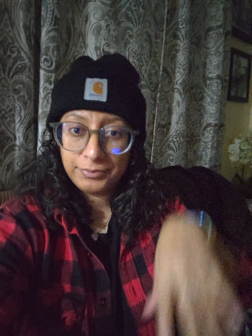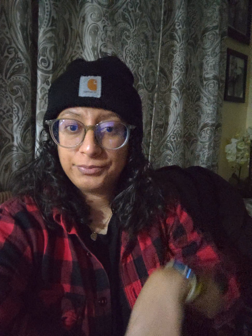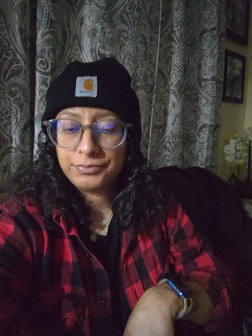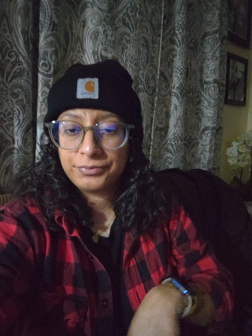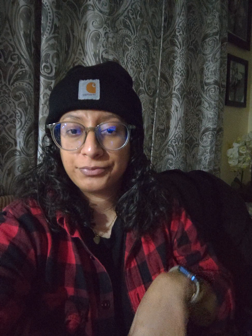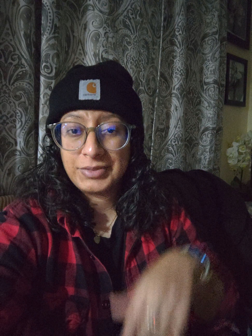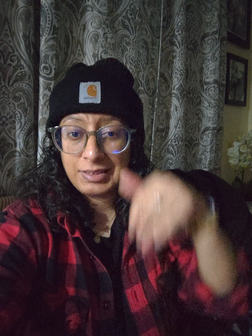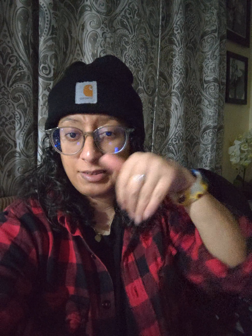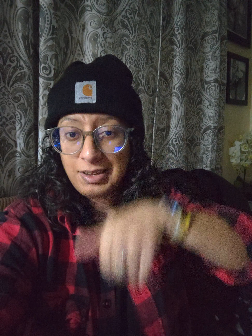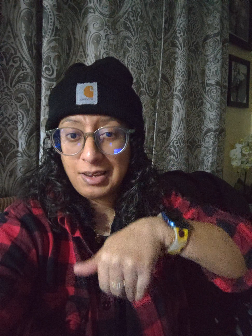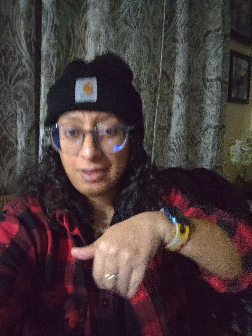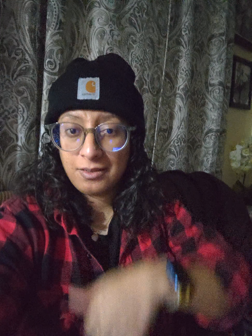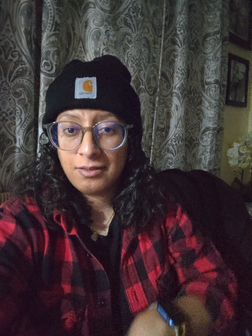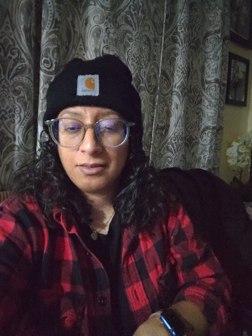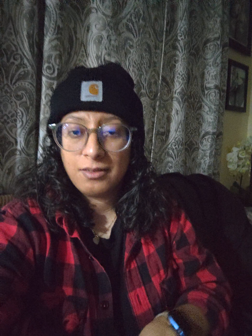night